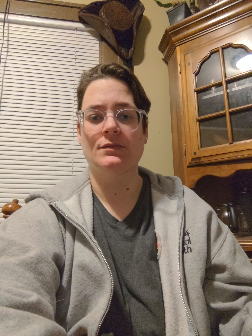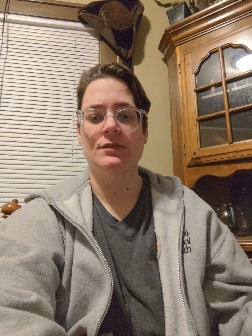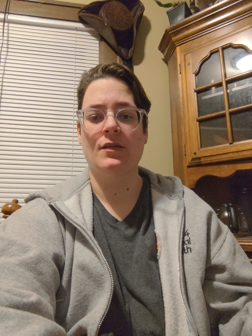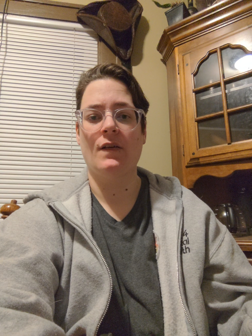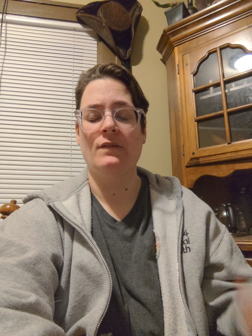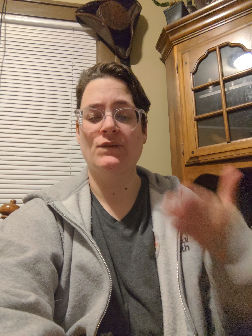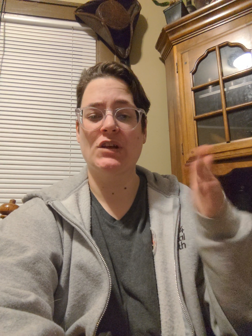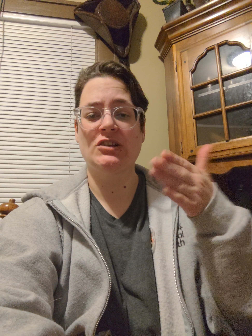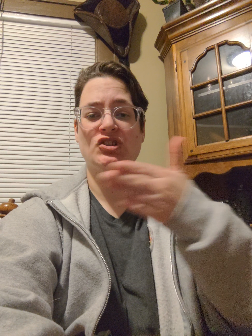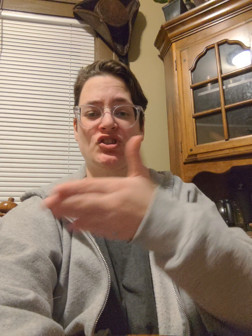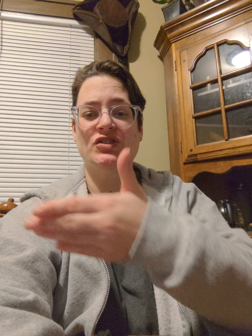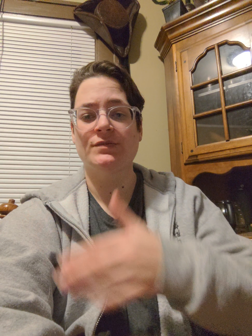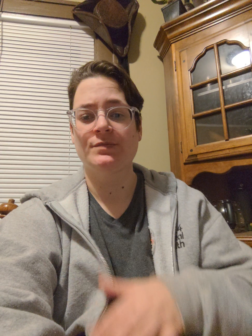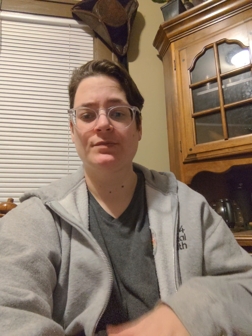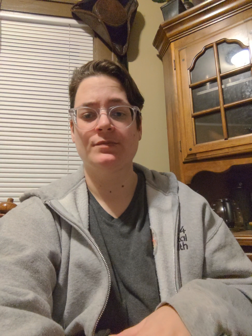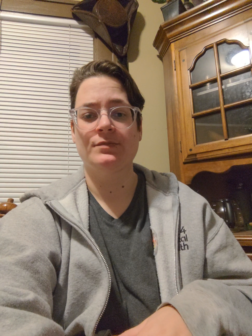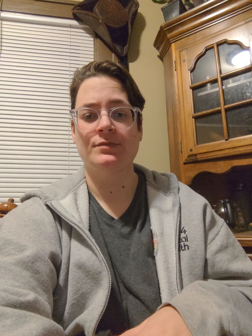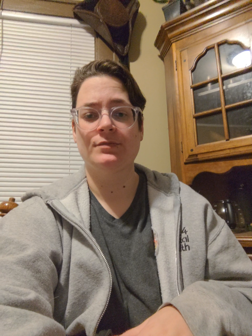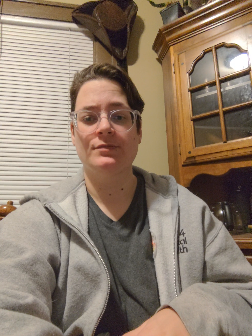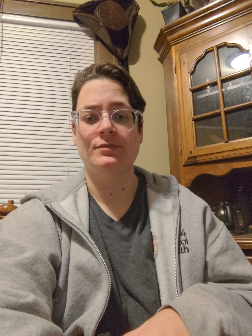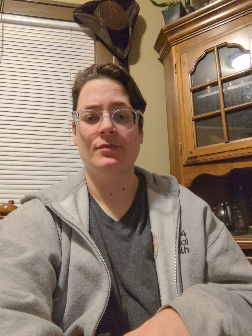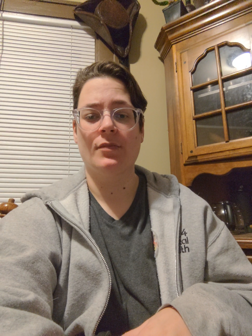fish